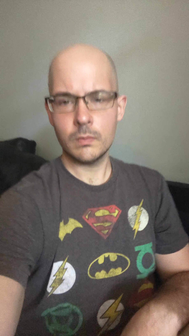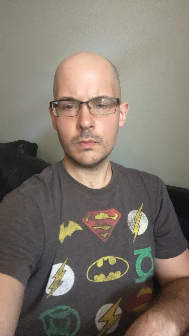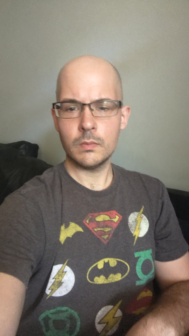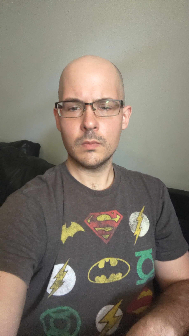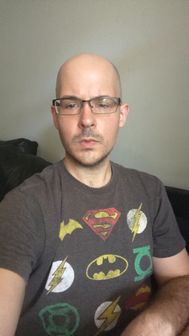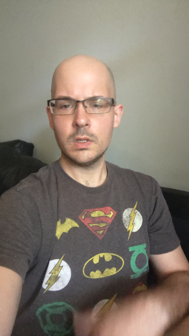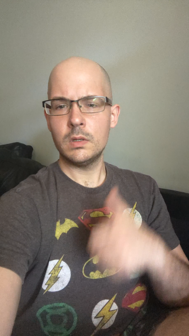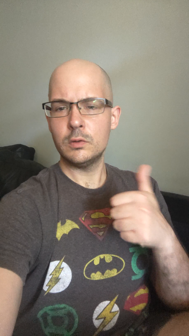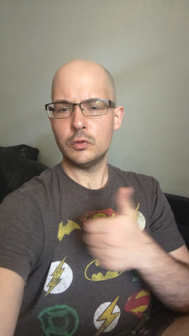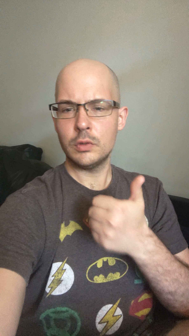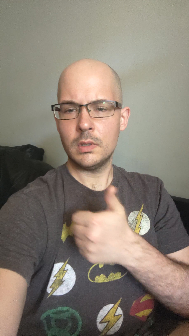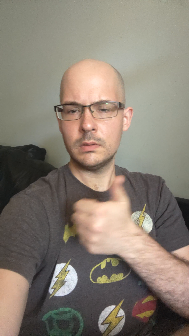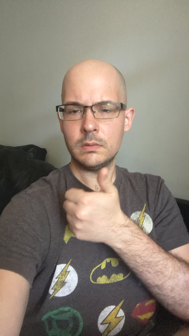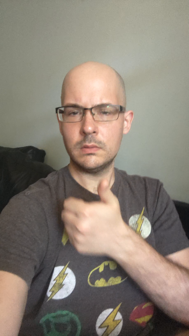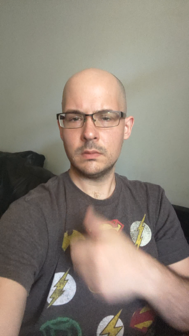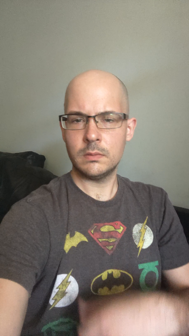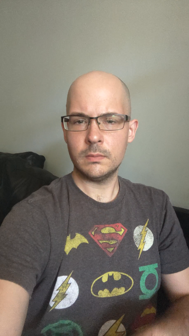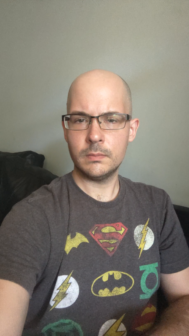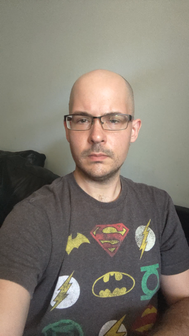chase